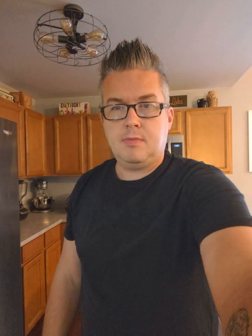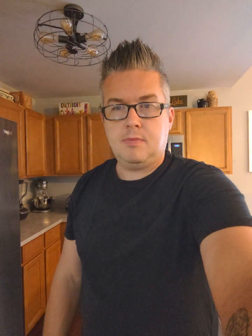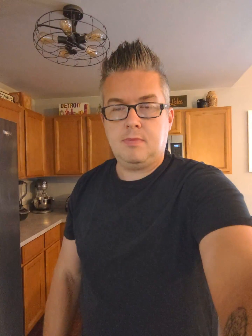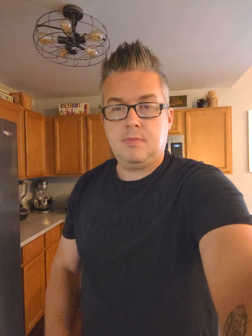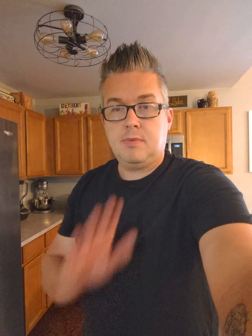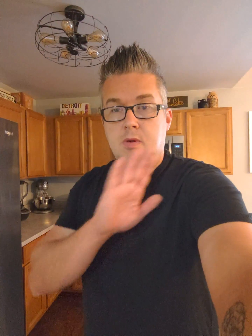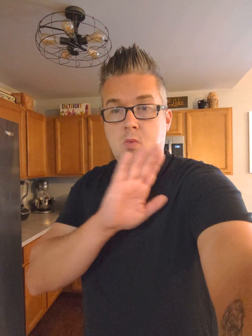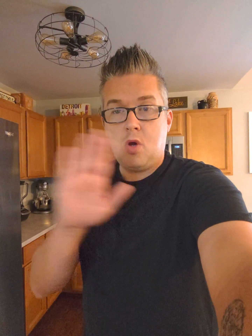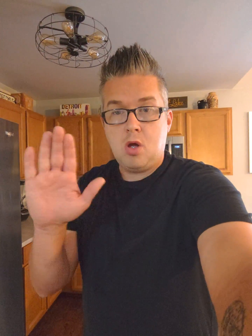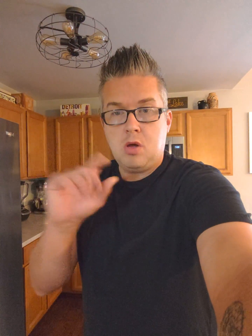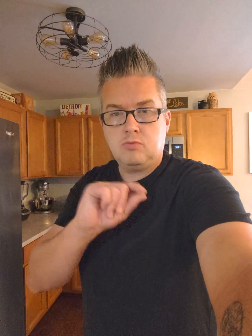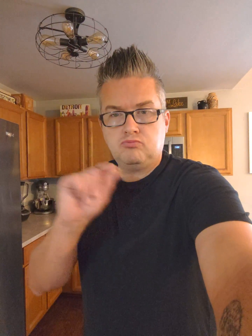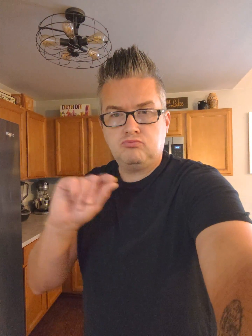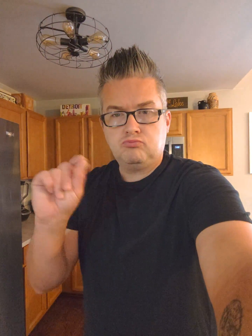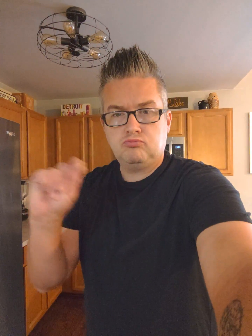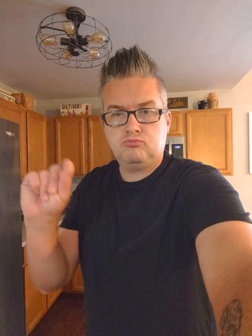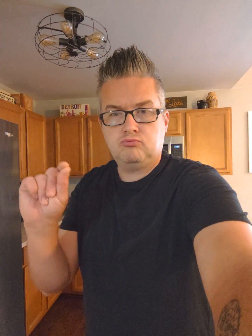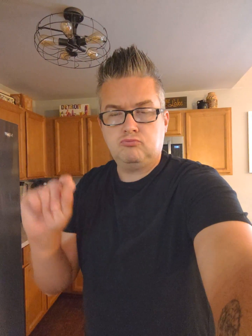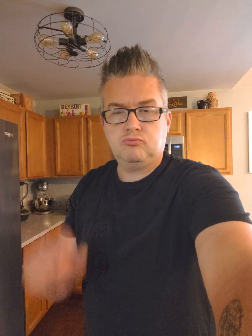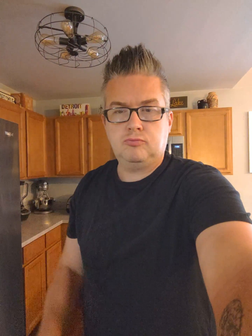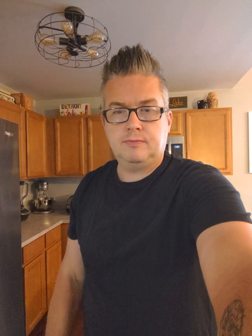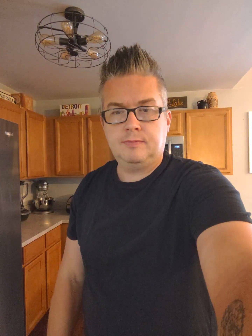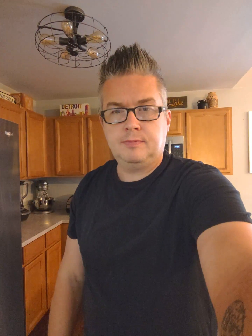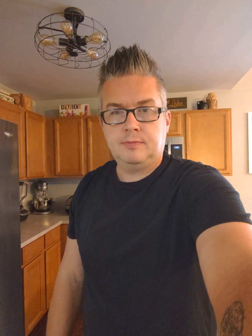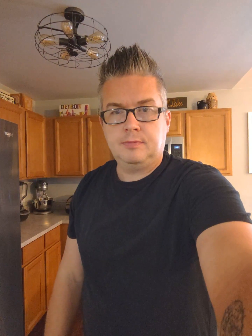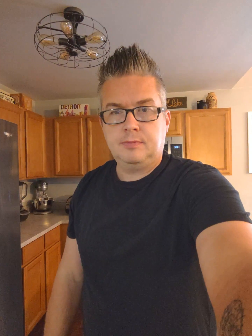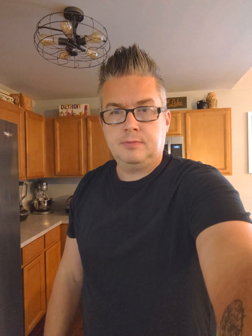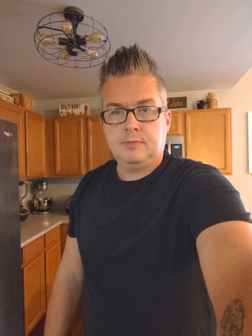chalk